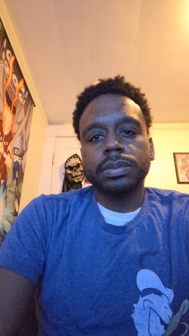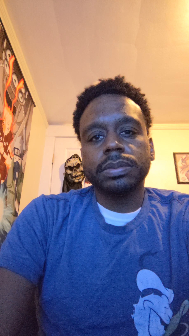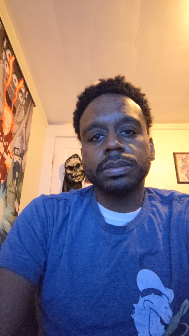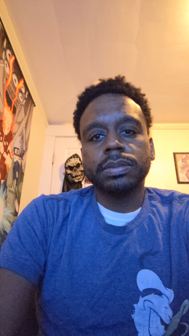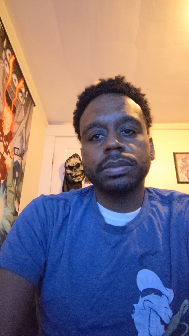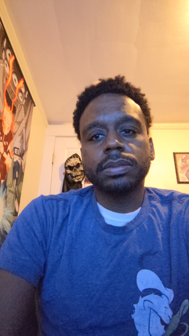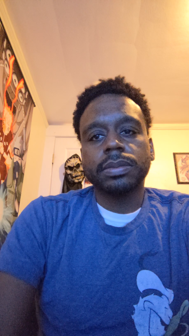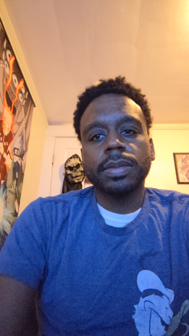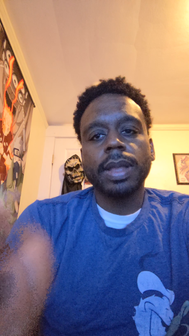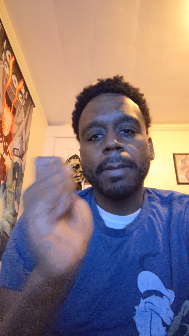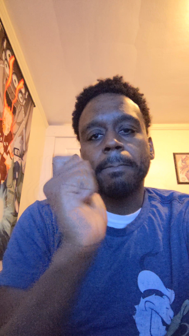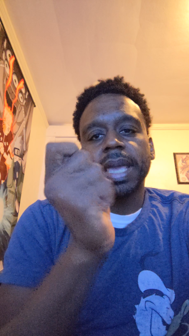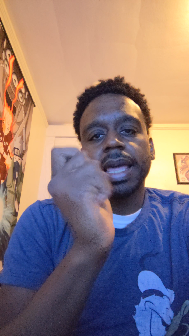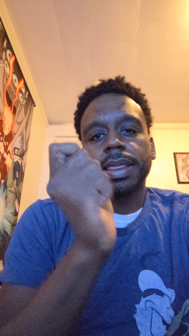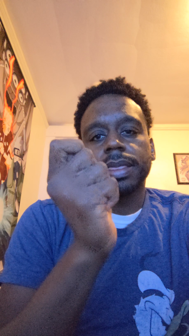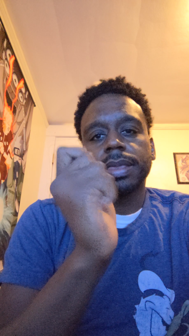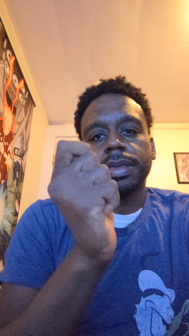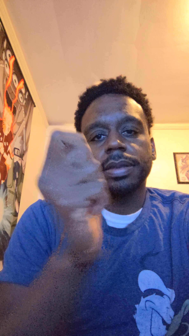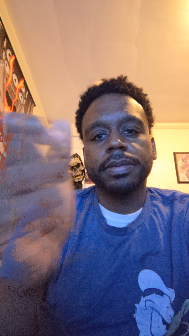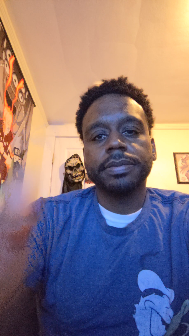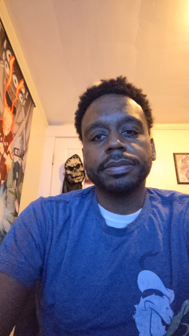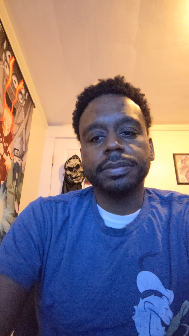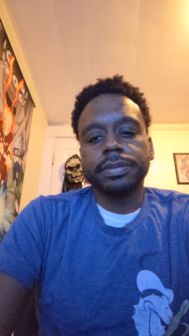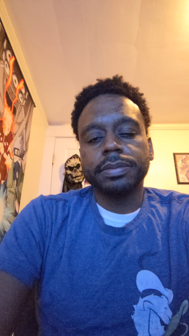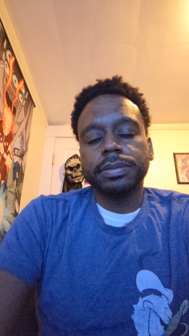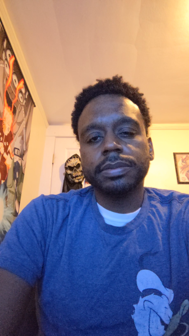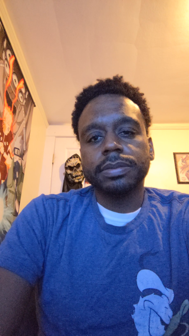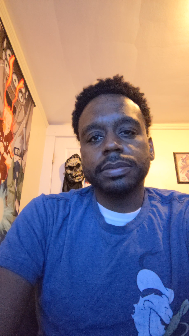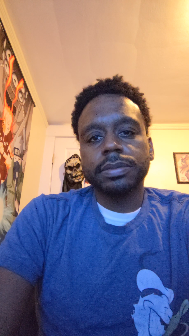bat